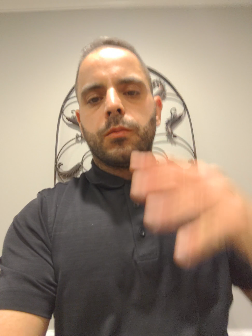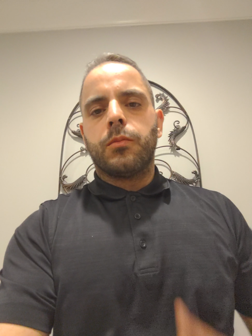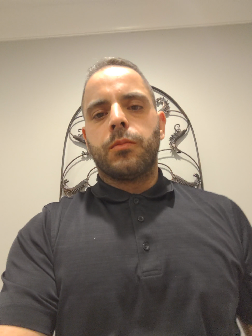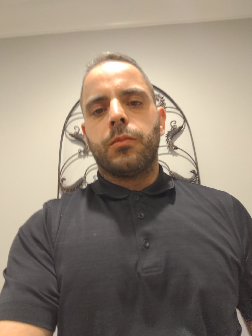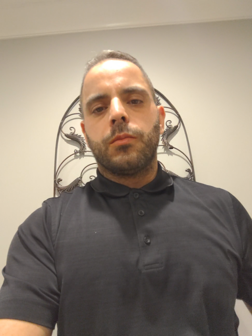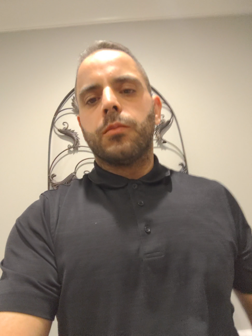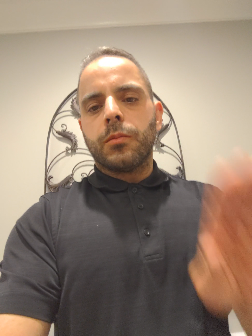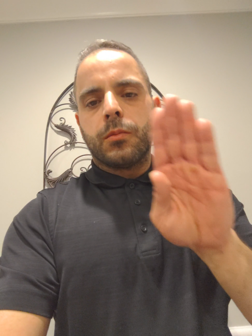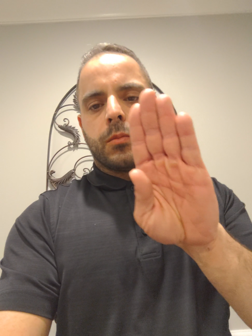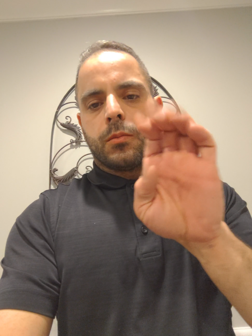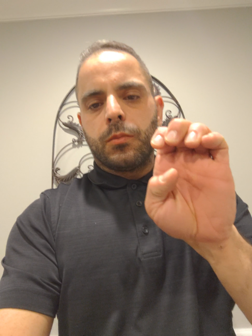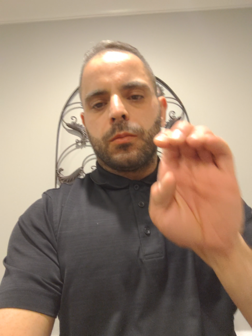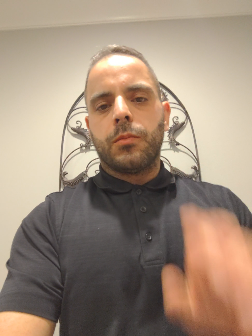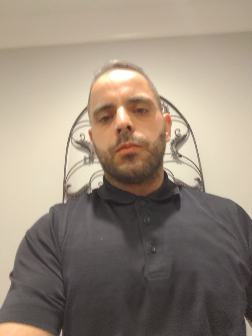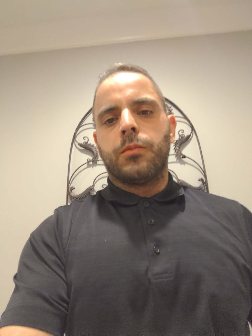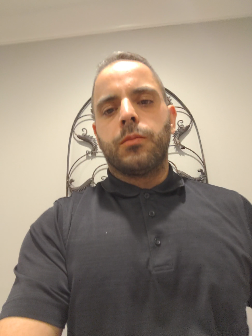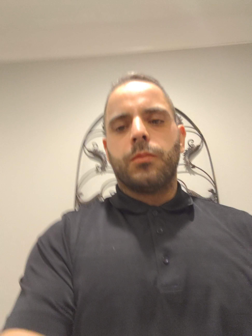bee